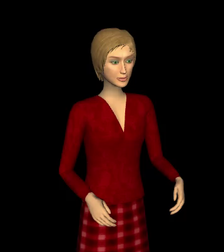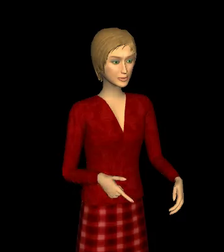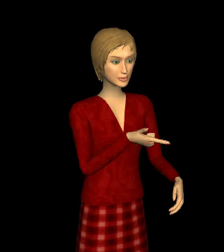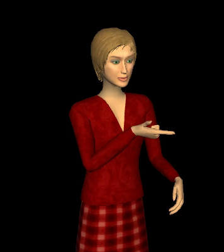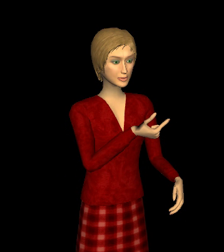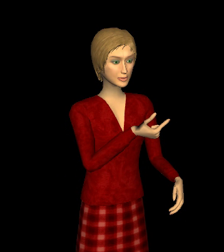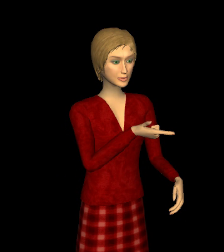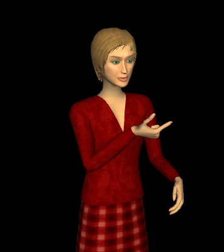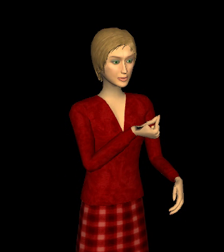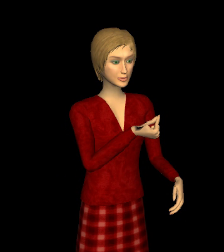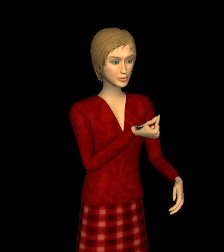مزدوج